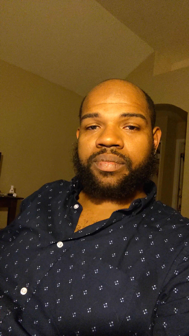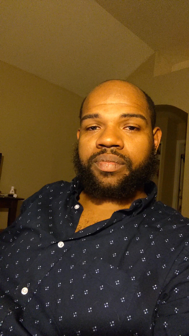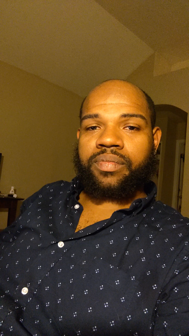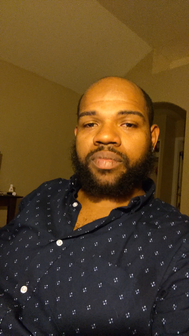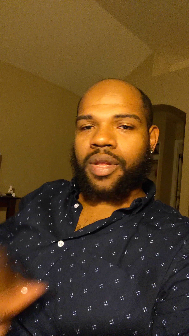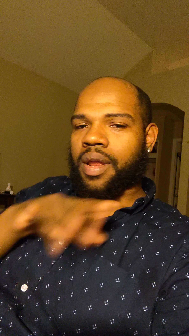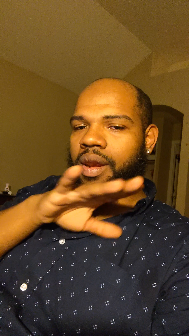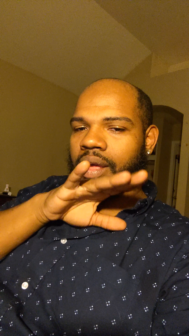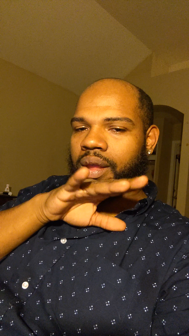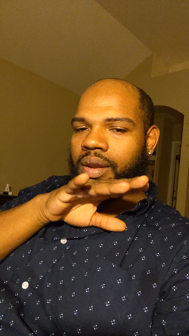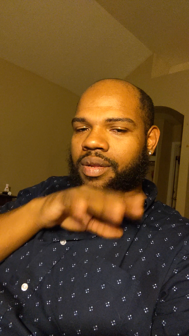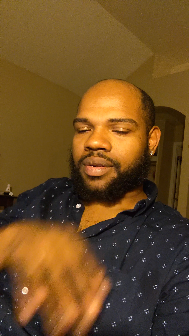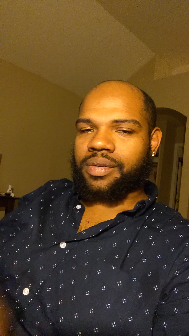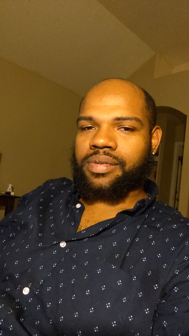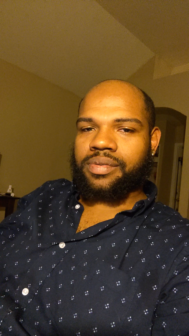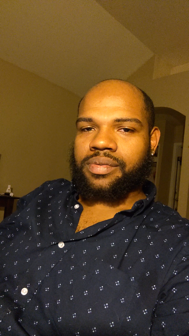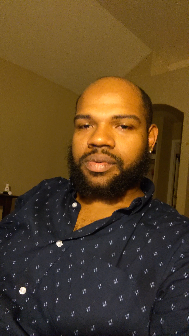naughty